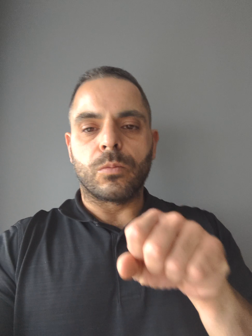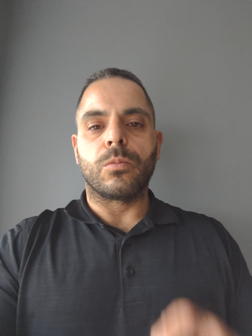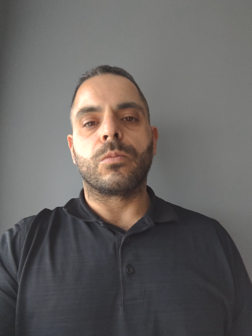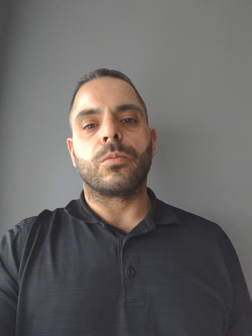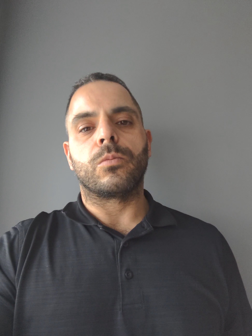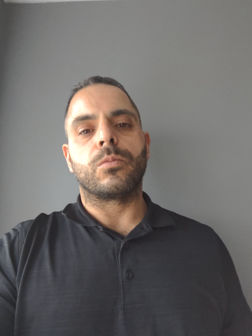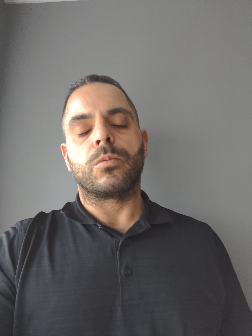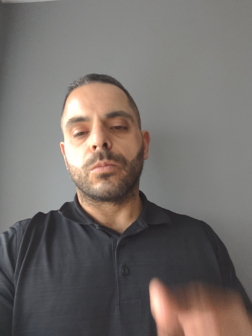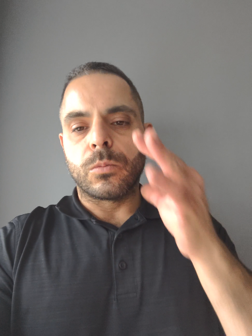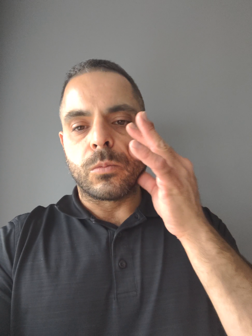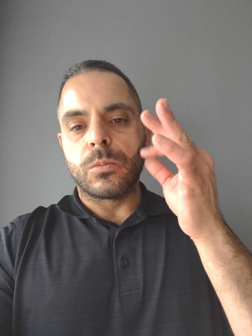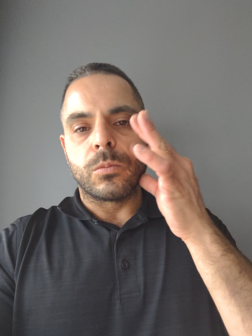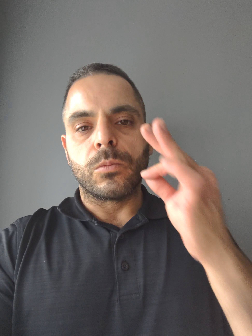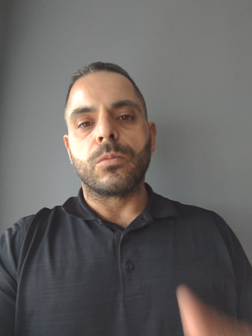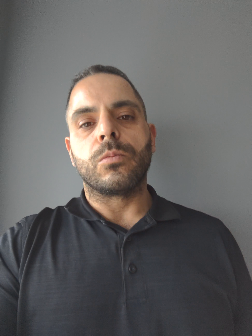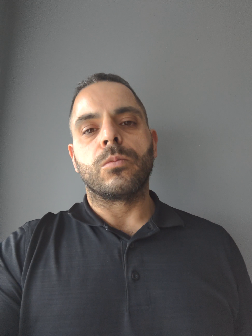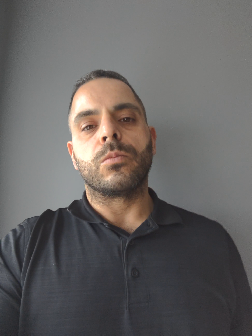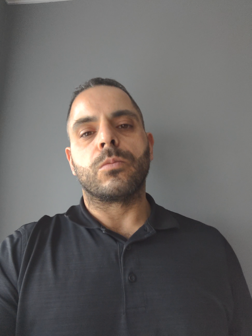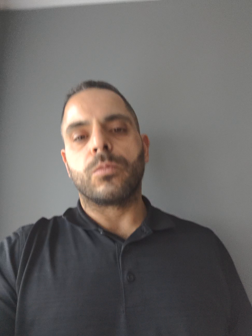cat